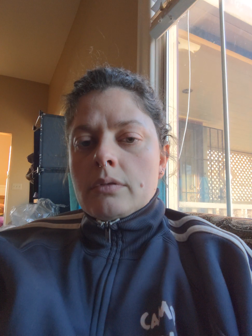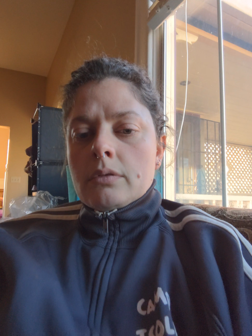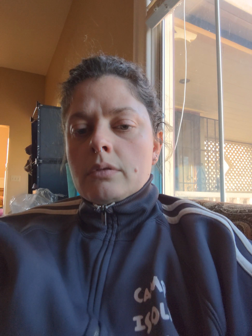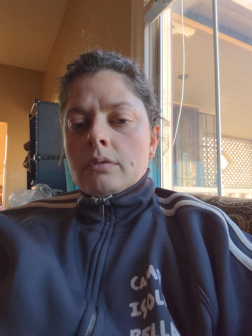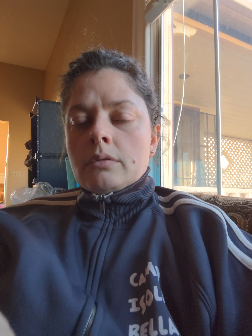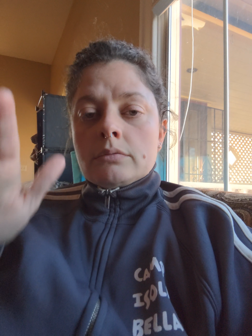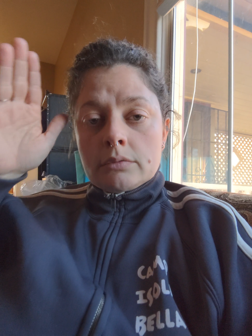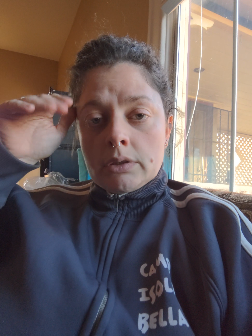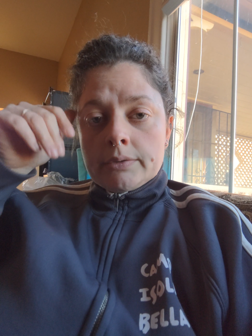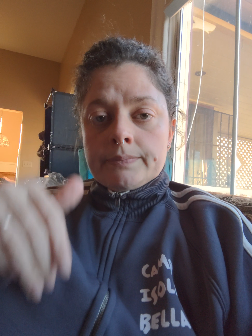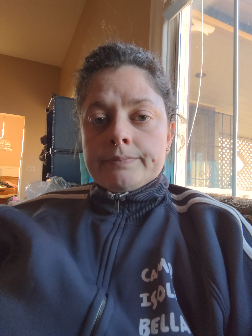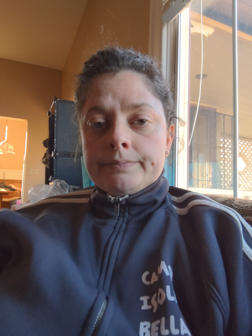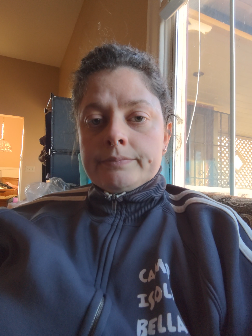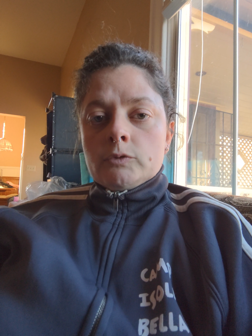donkey